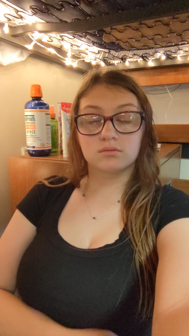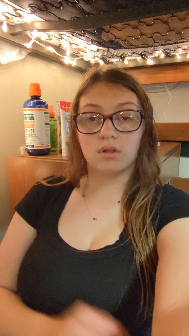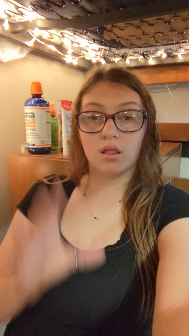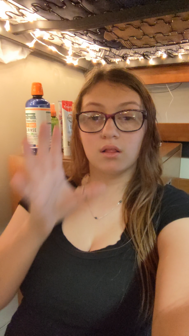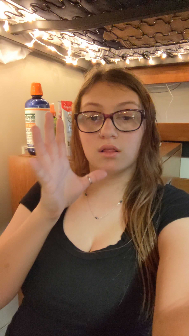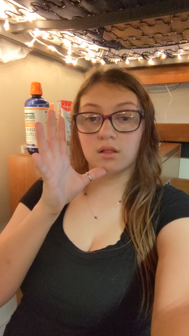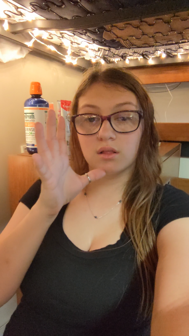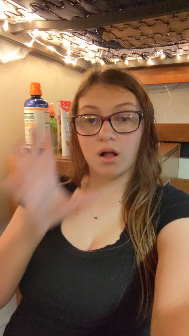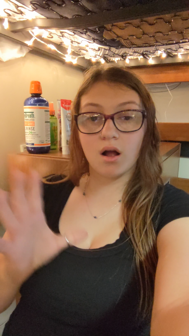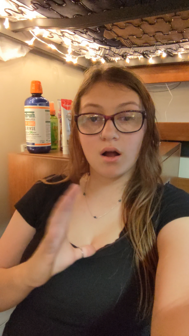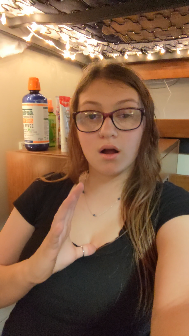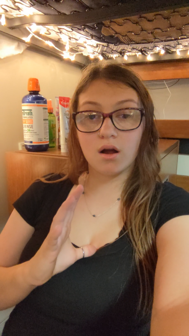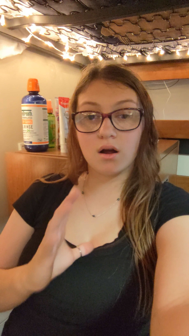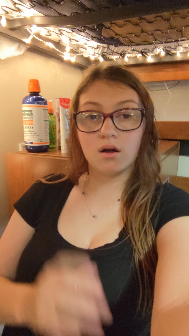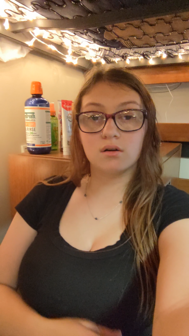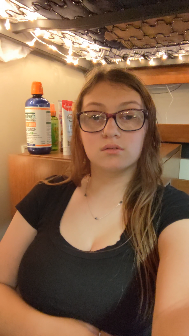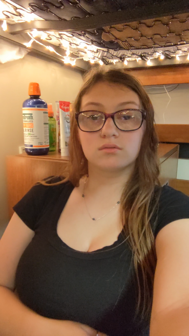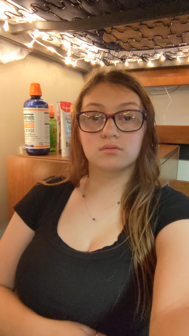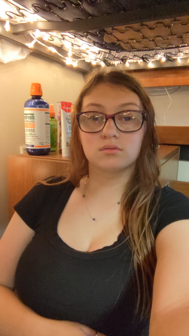lady